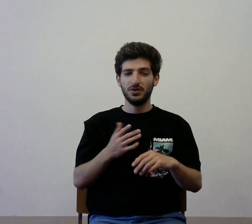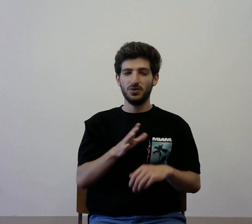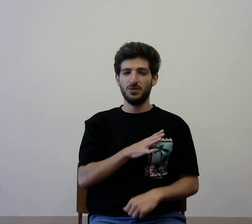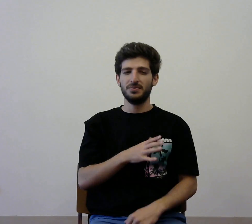olmaq